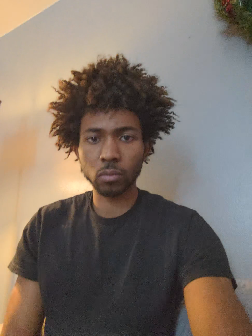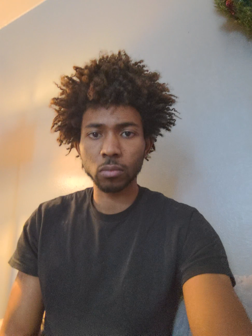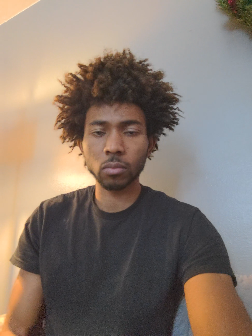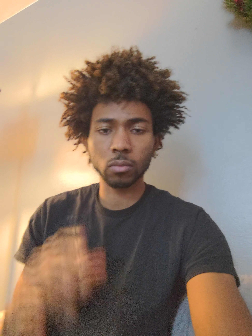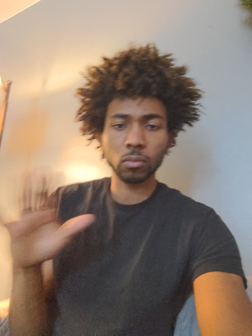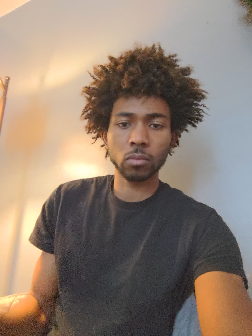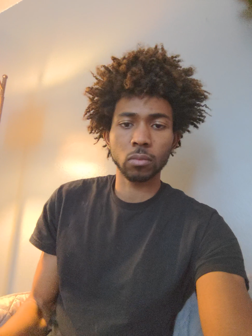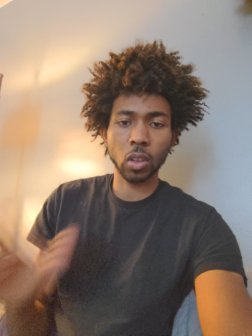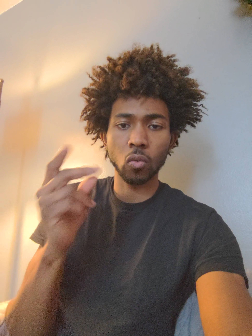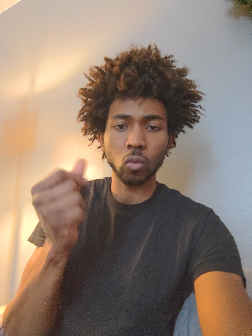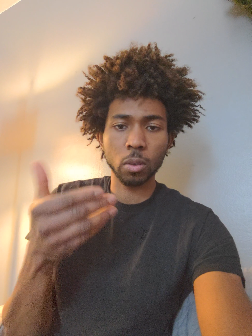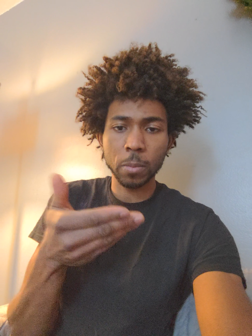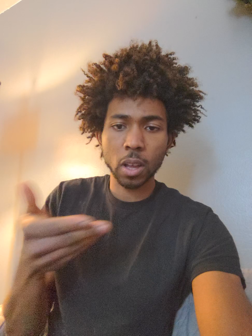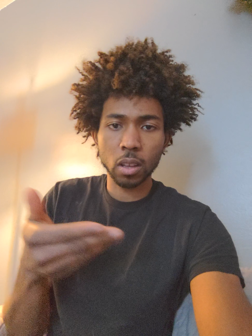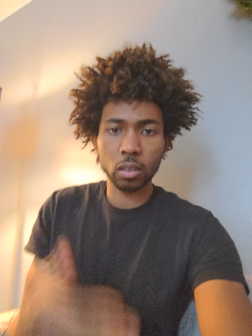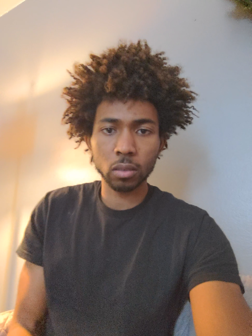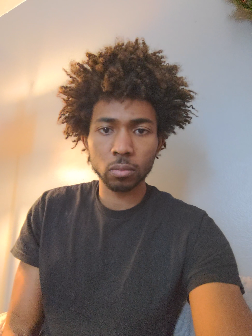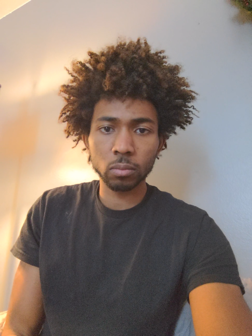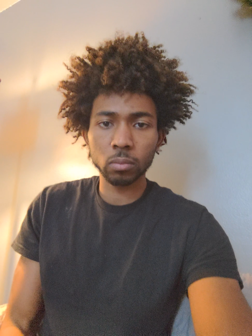puppy